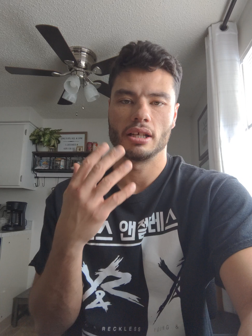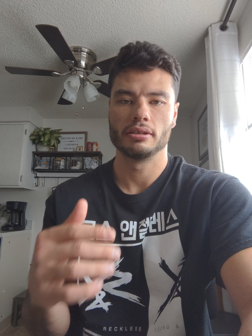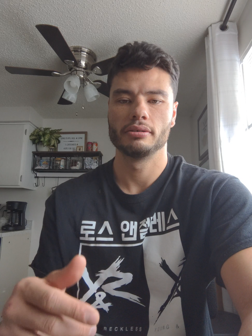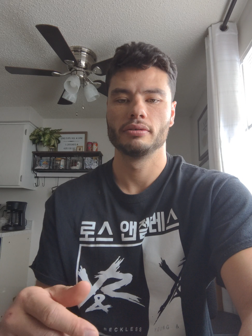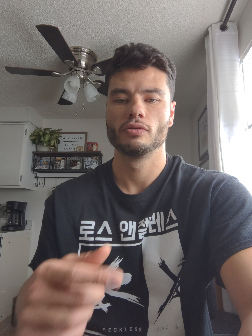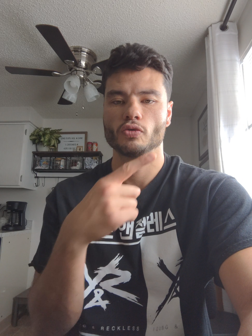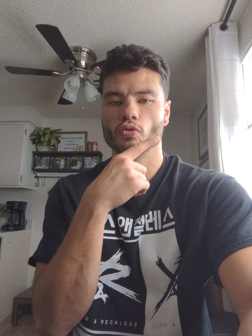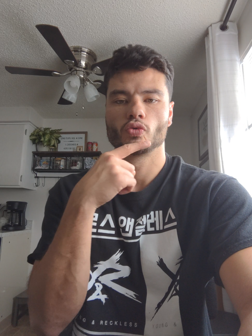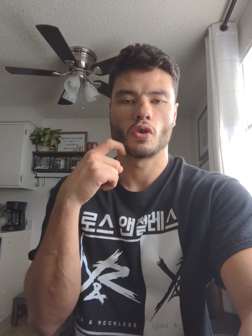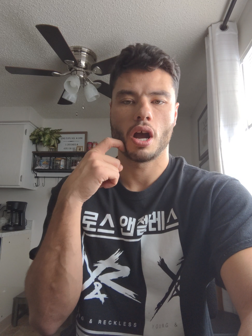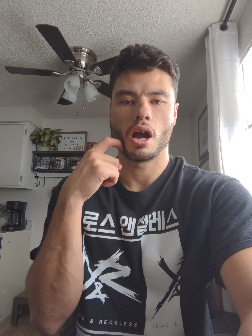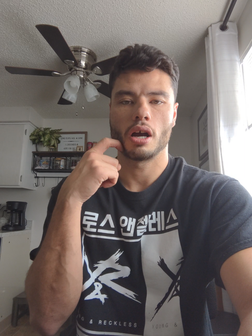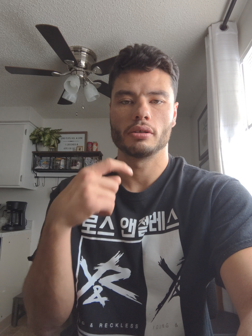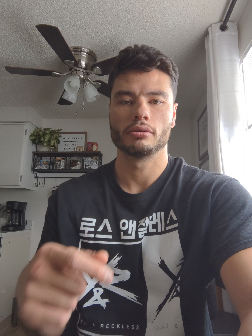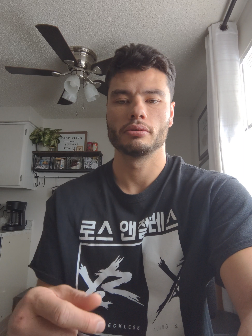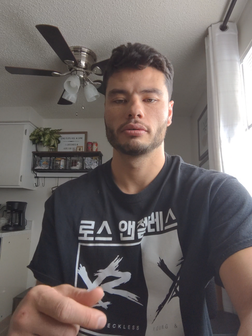dry